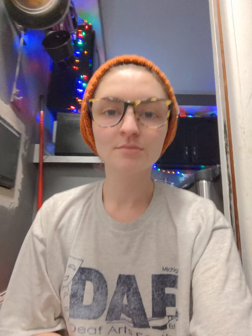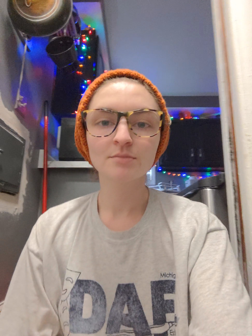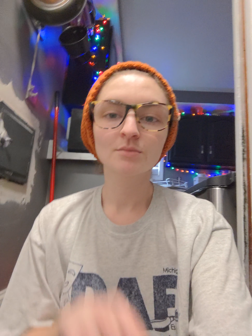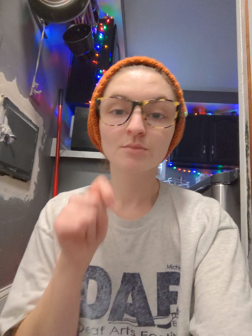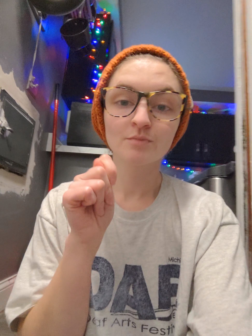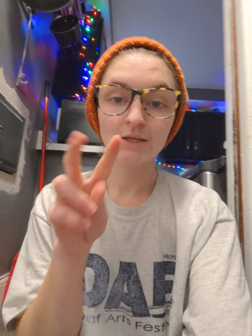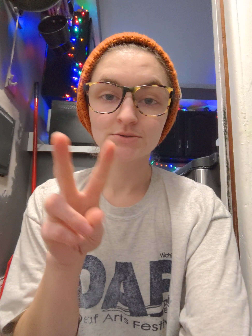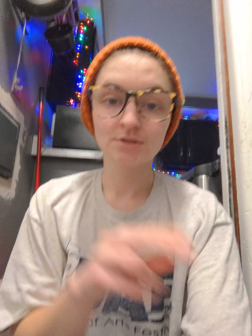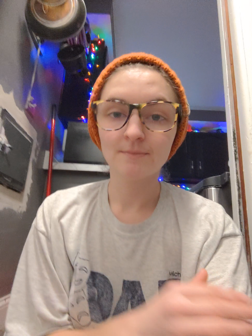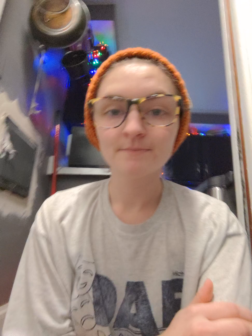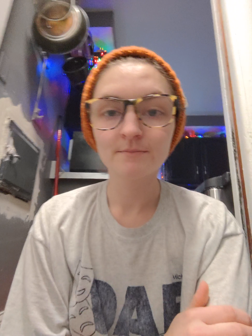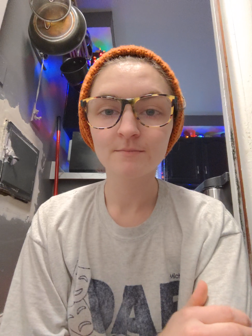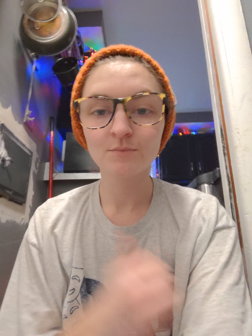TV